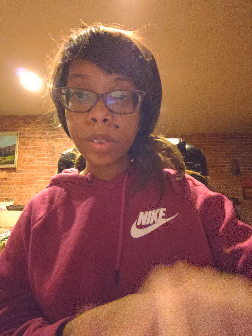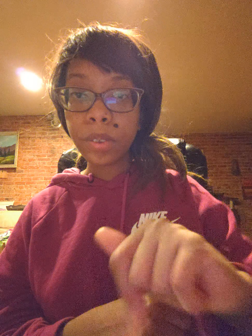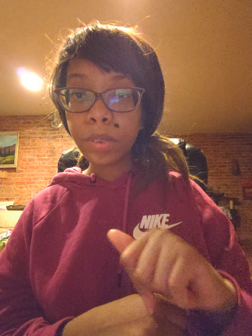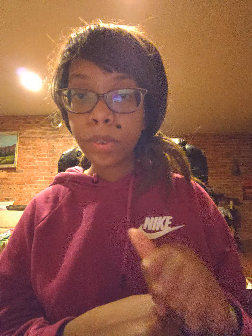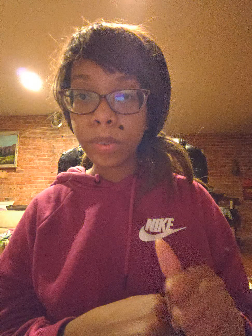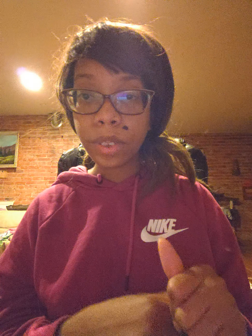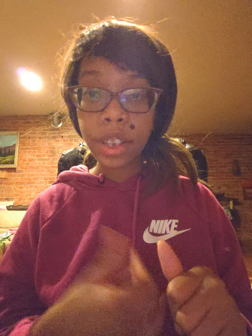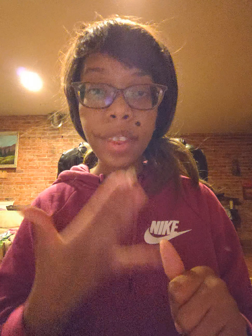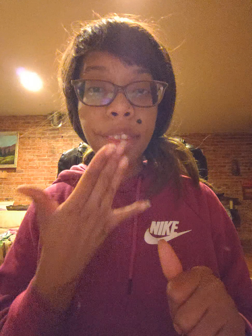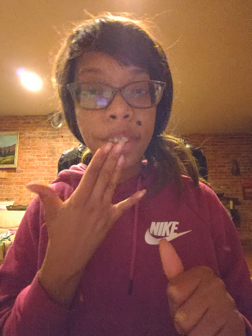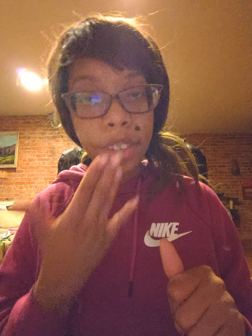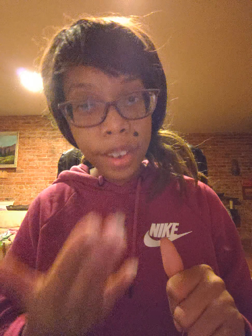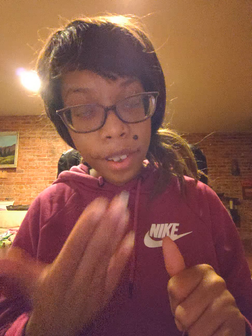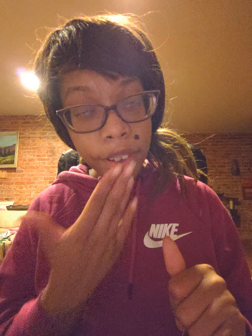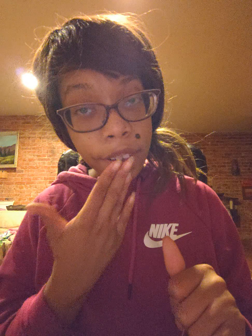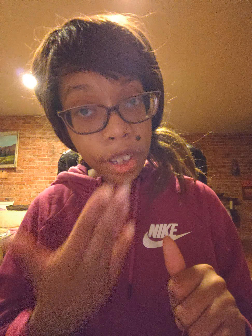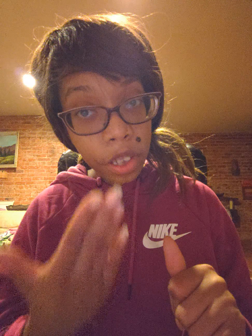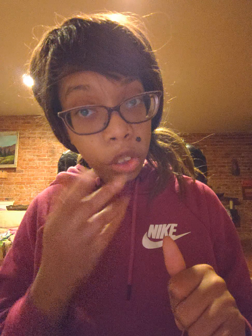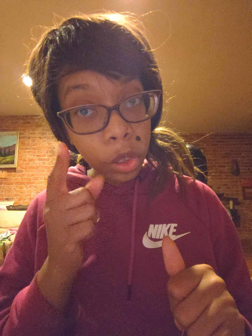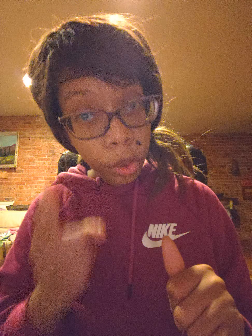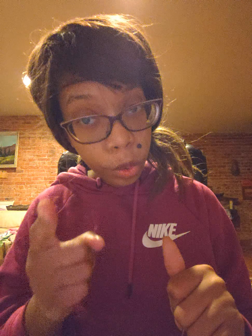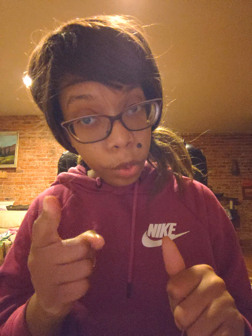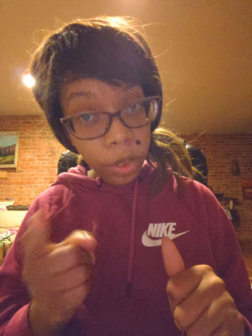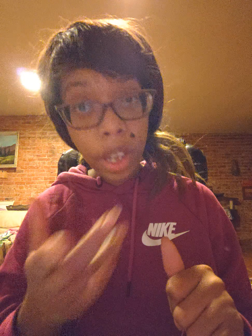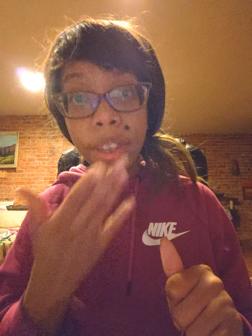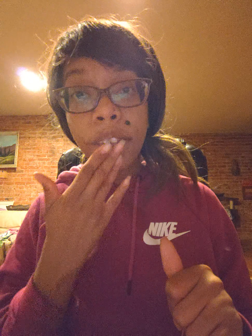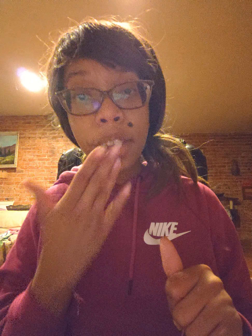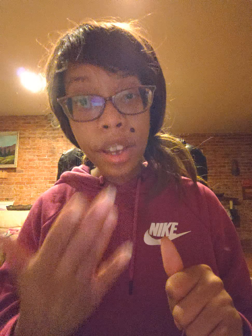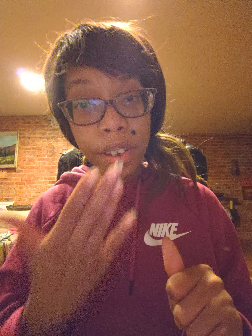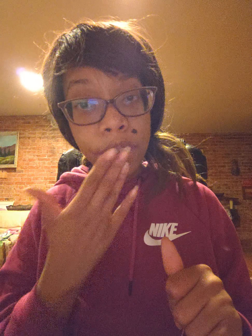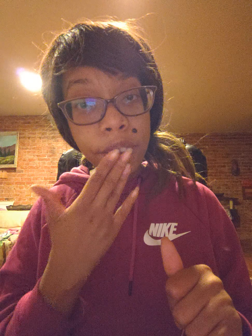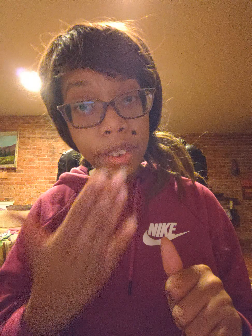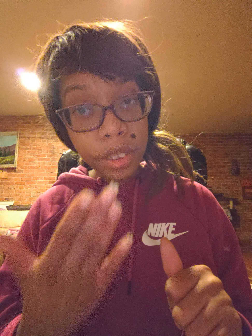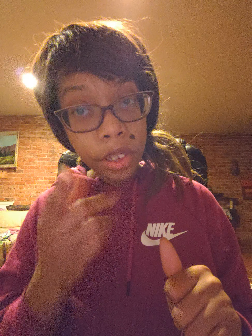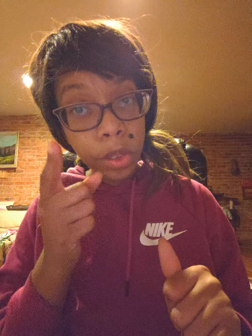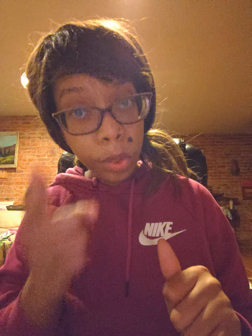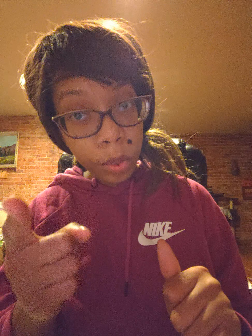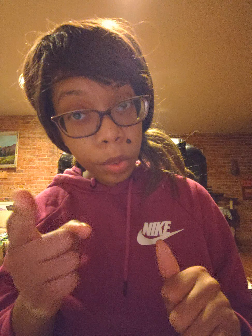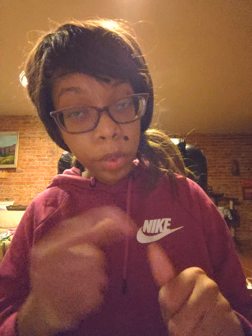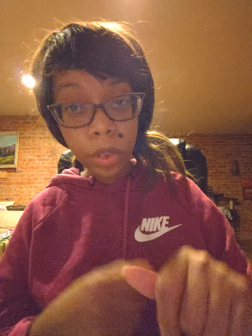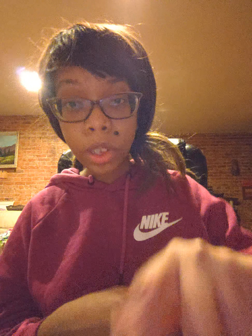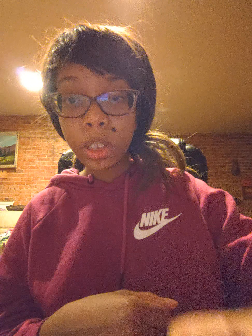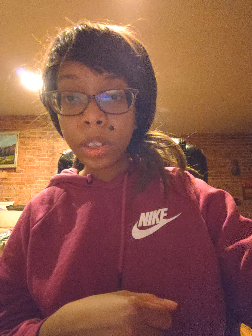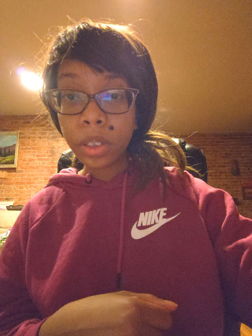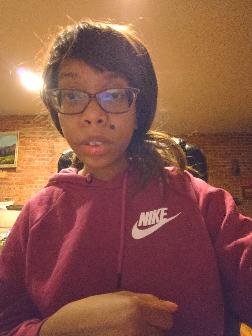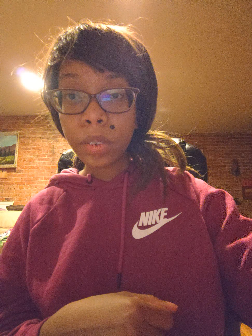thank you